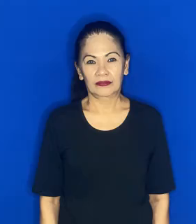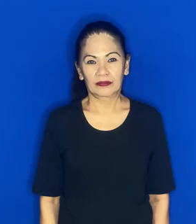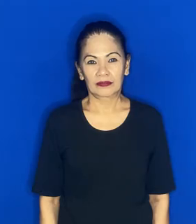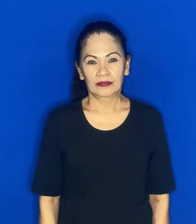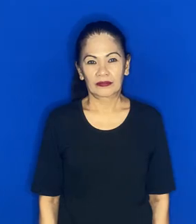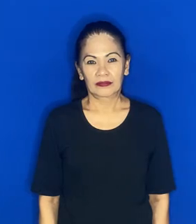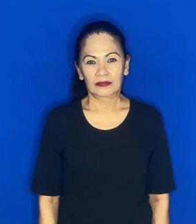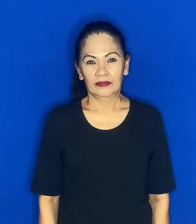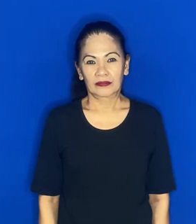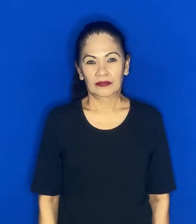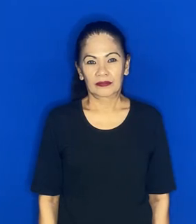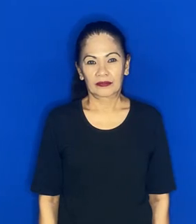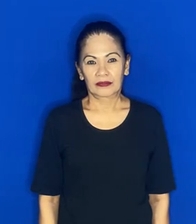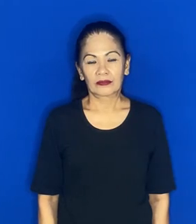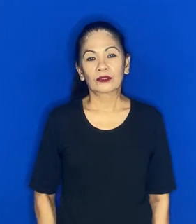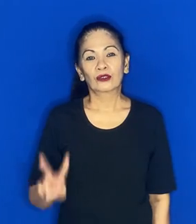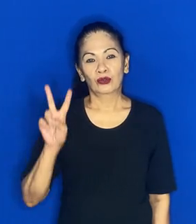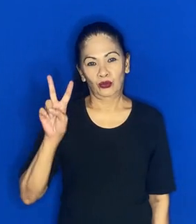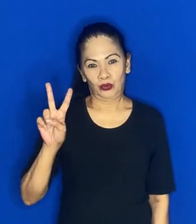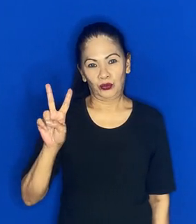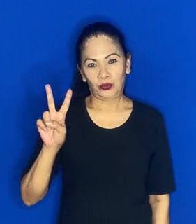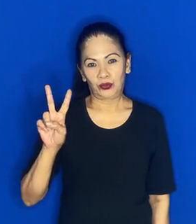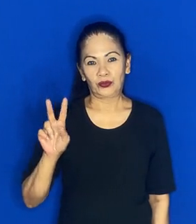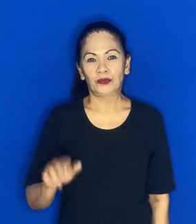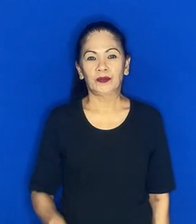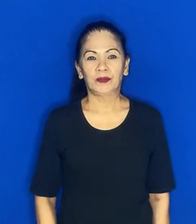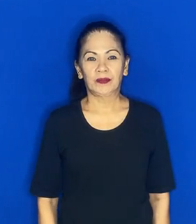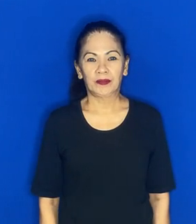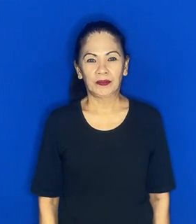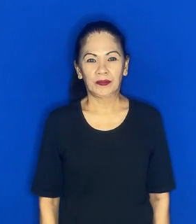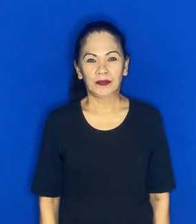two